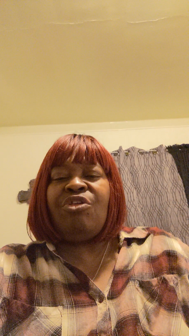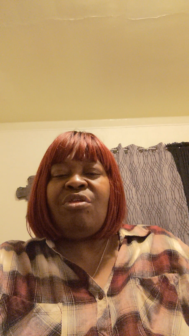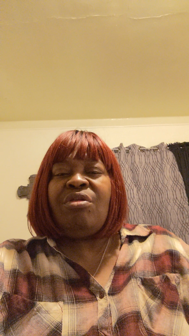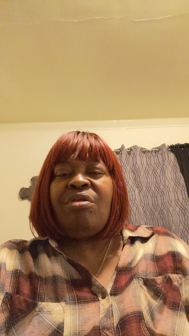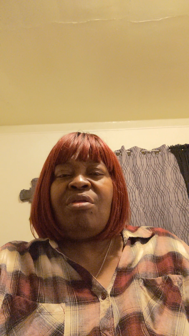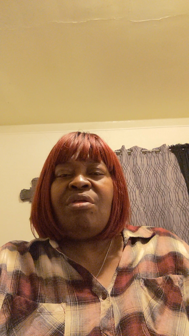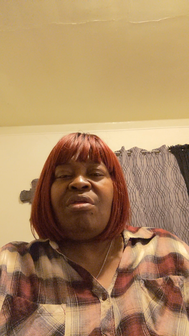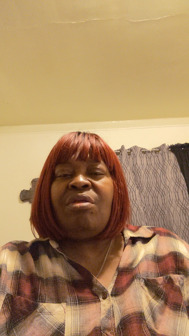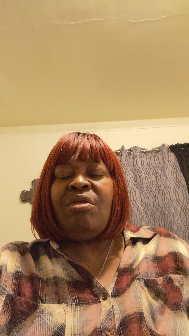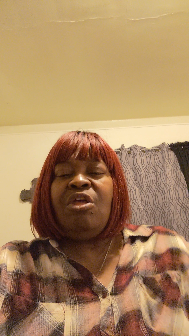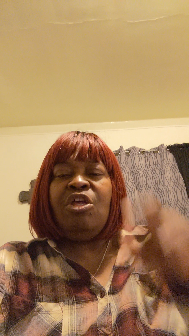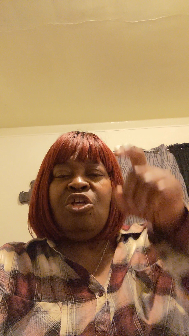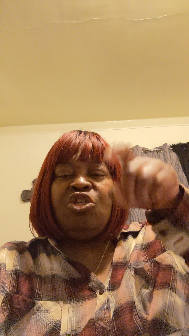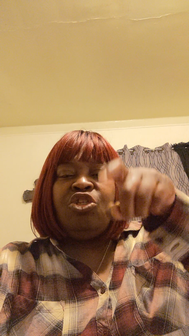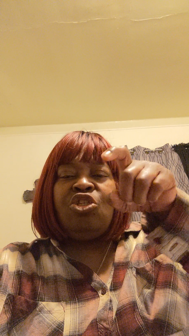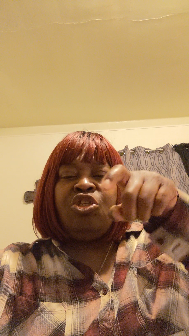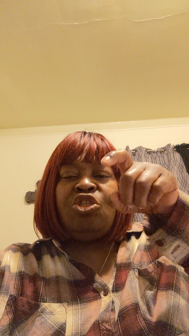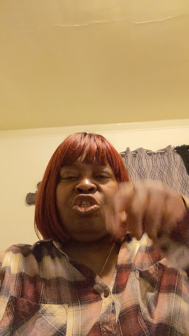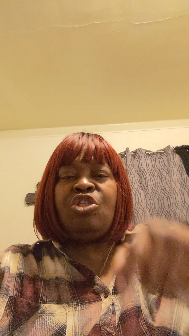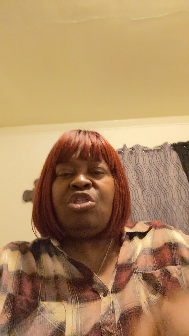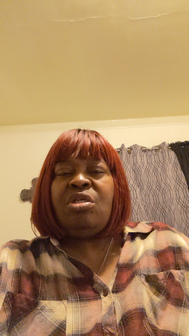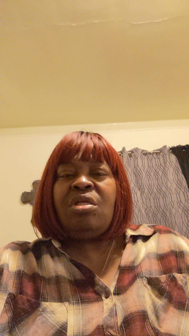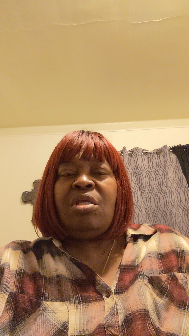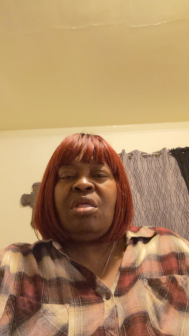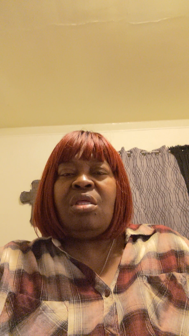should